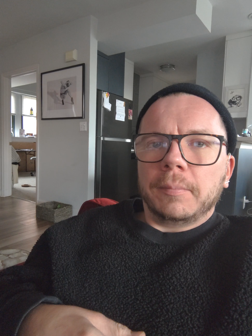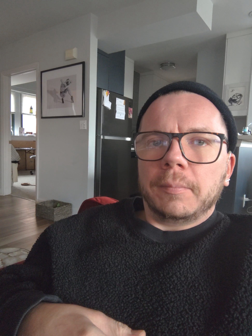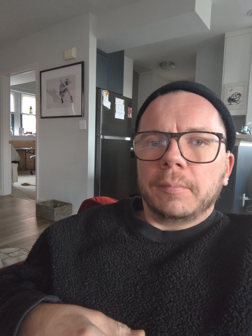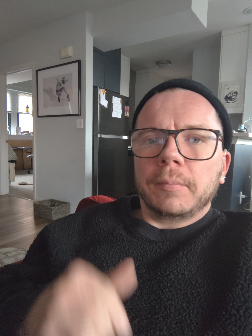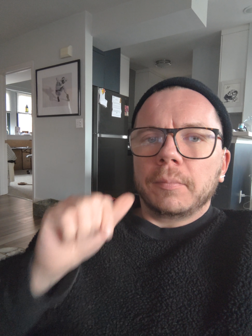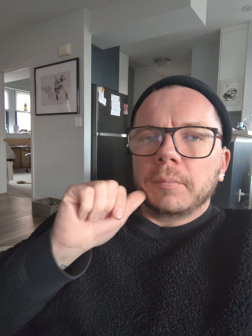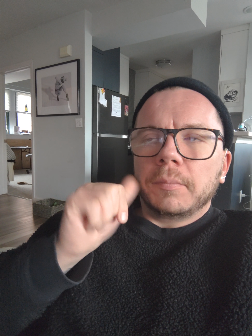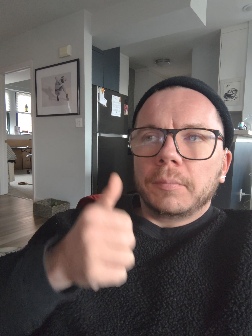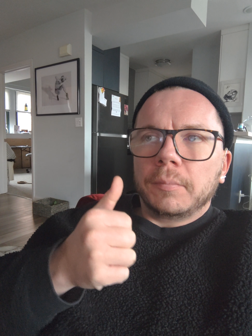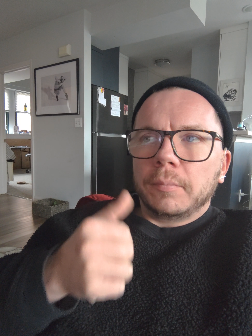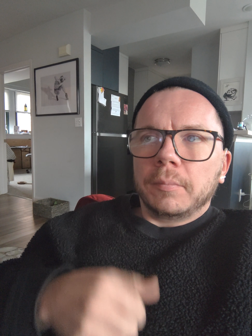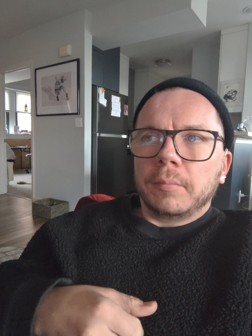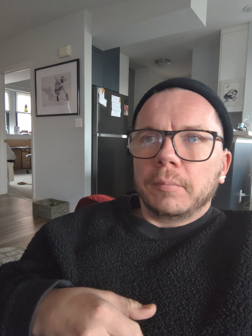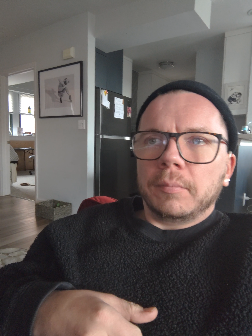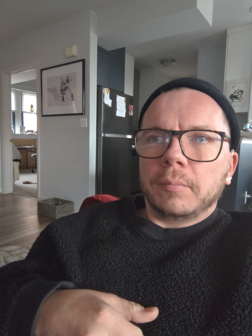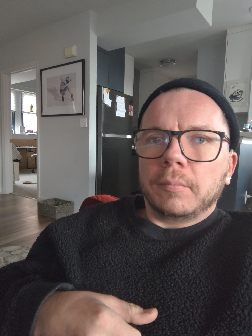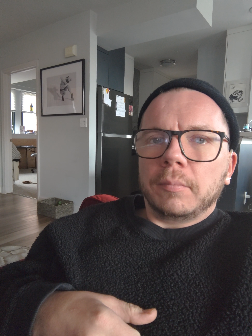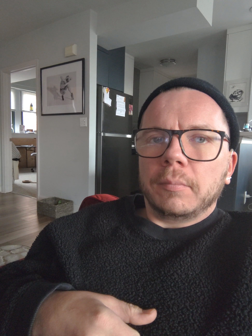tomorrow